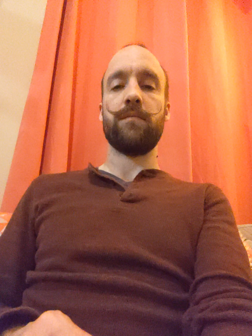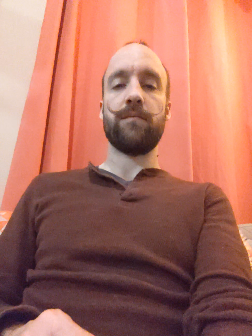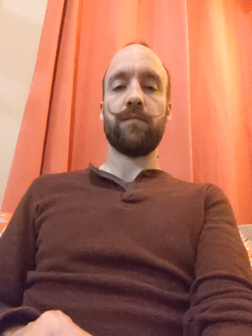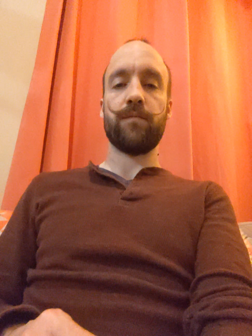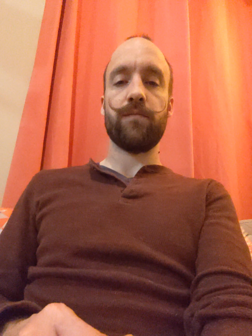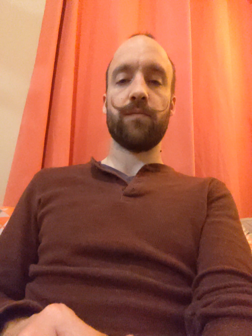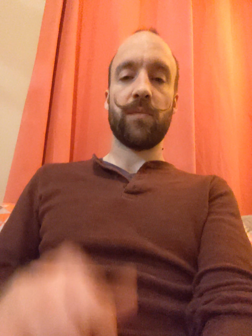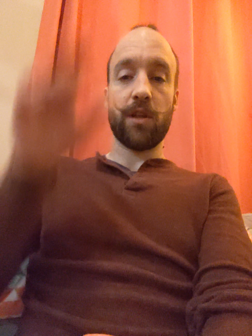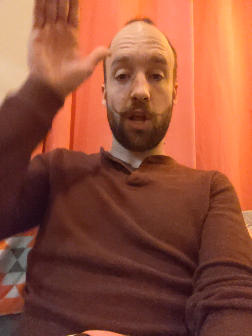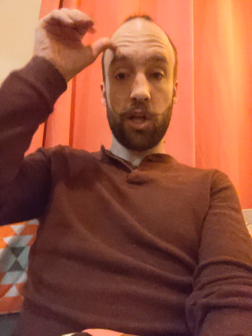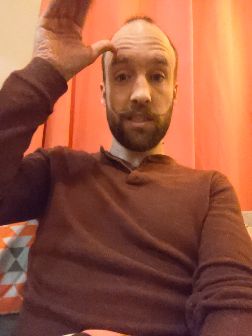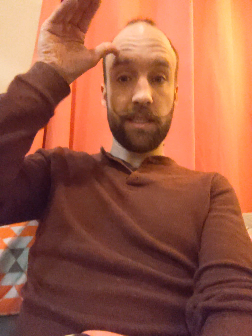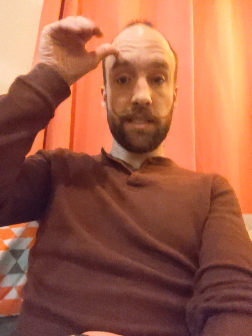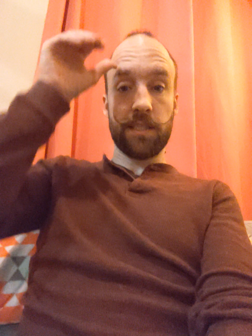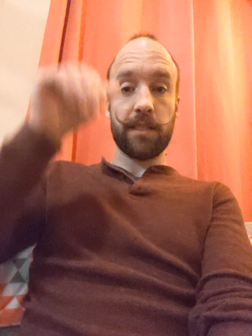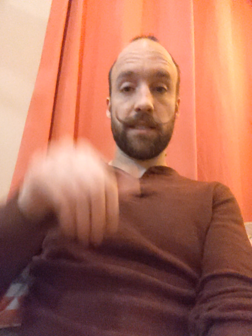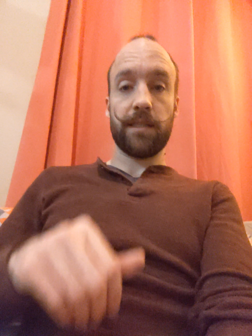donkey